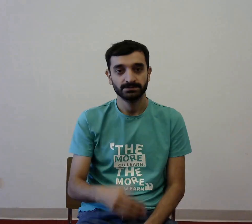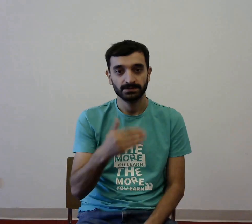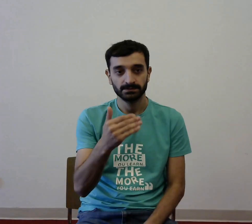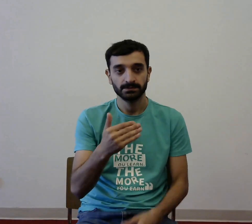siz